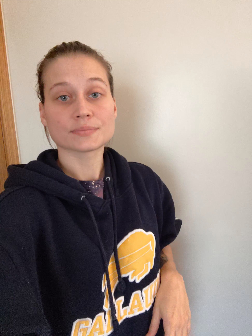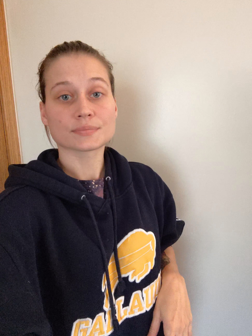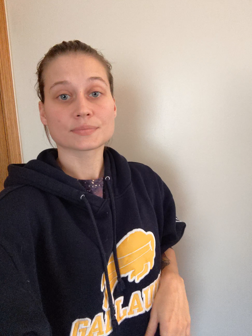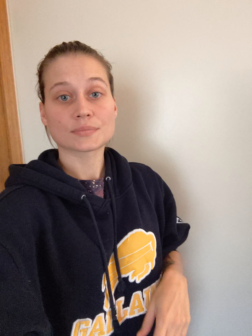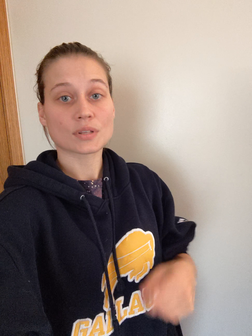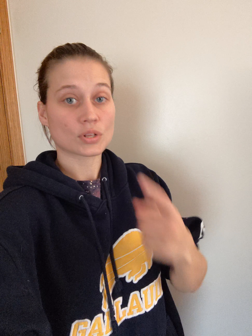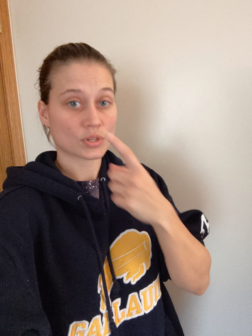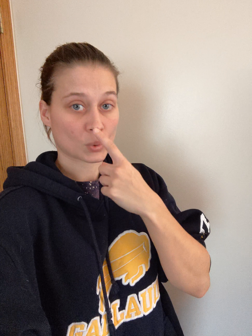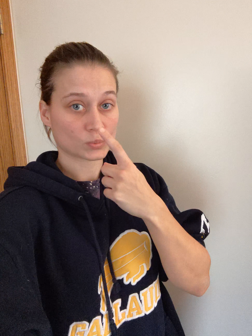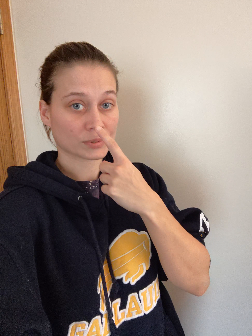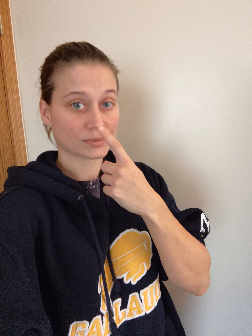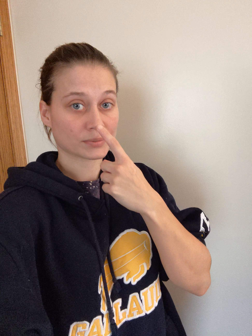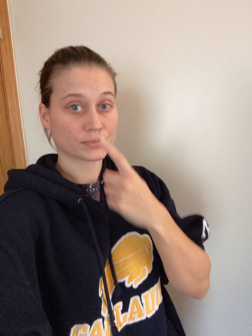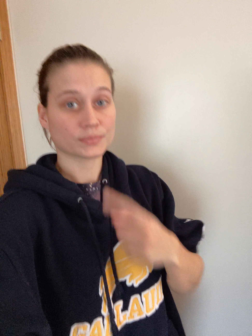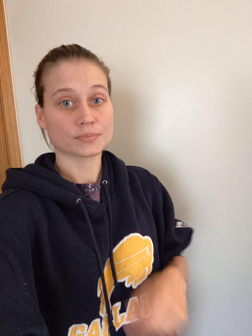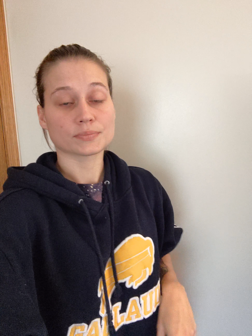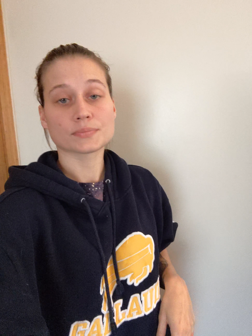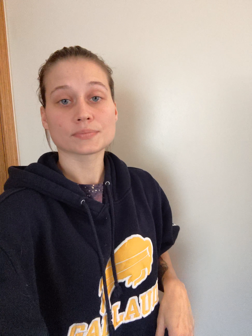nose